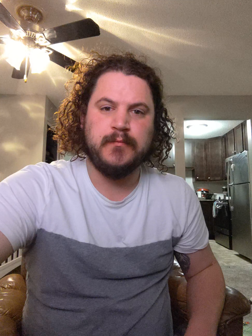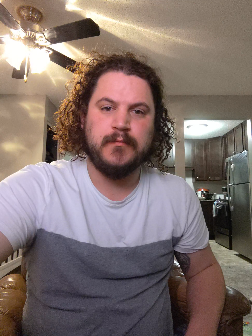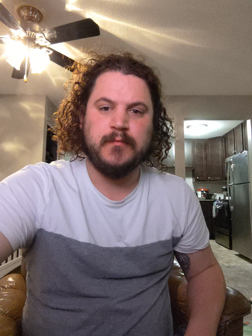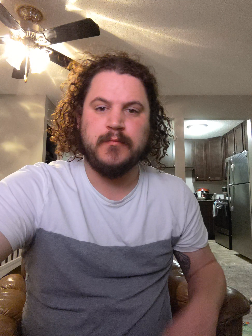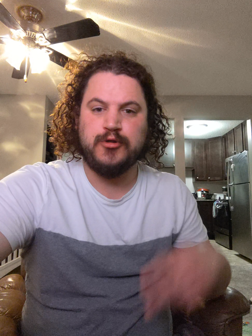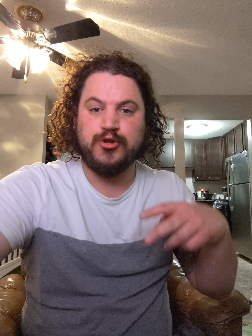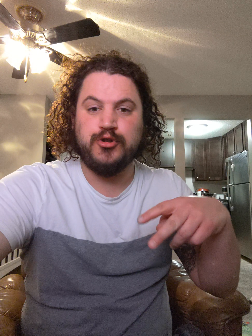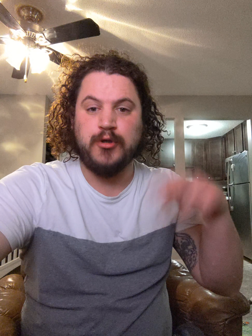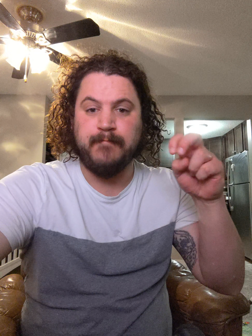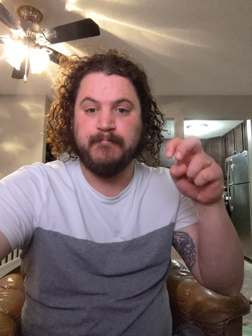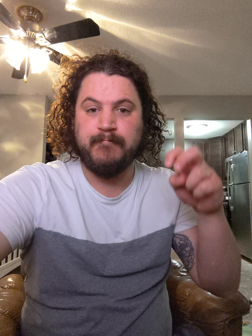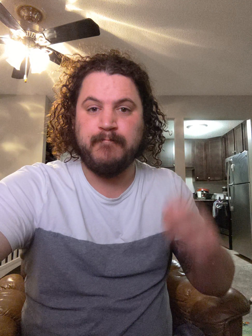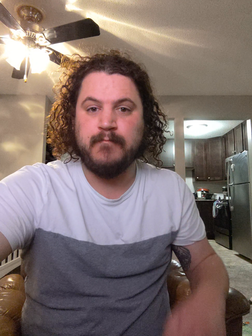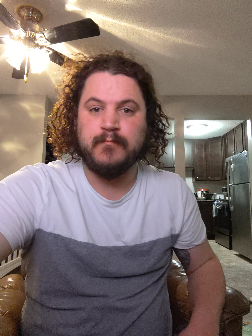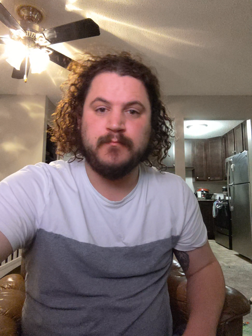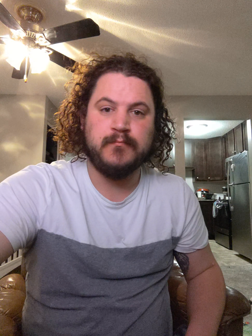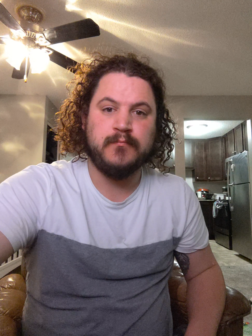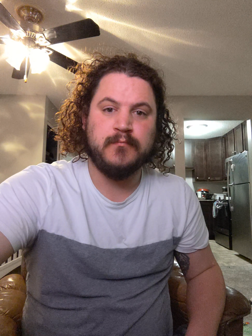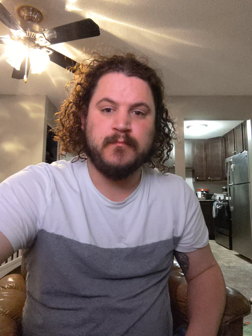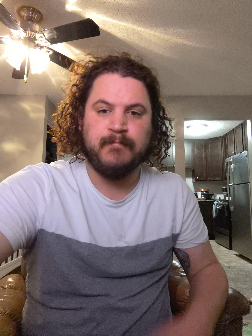jump